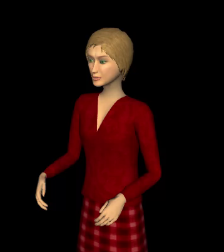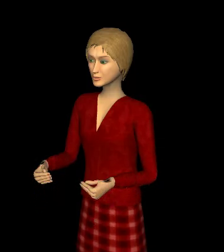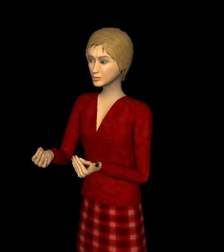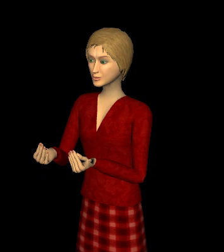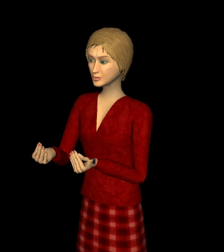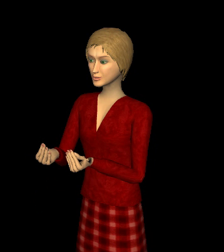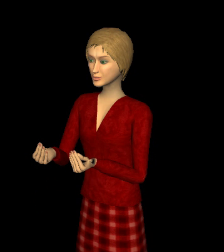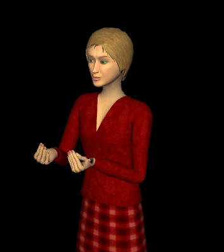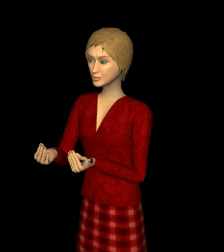أين